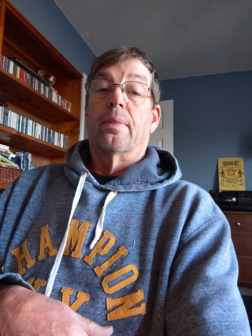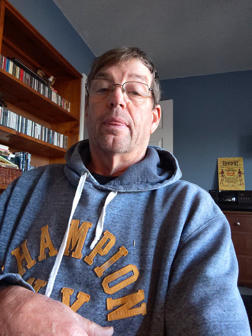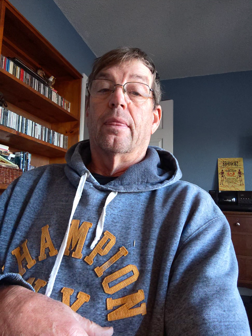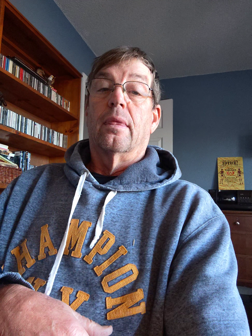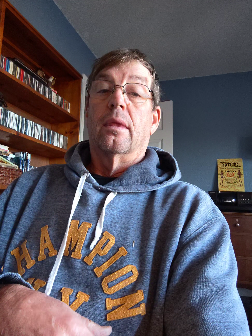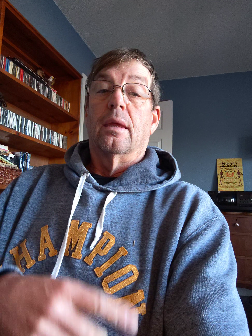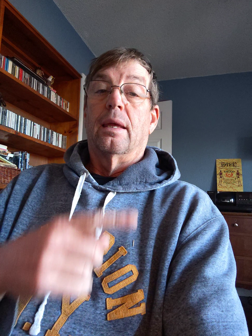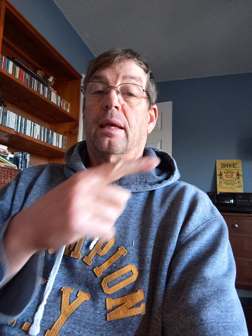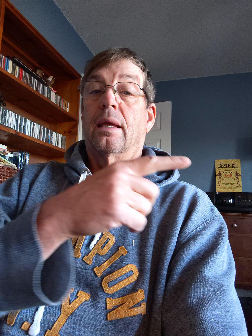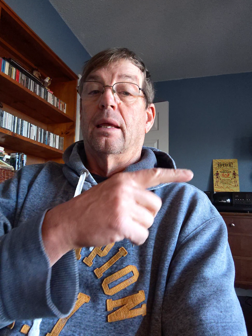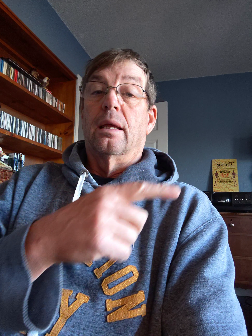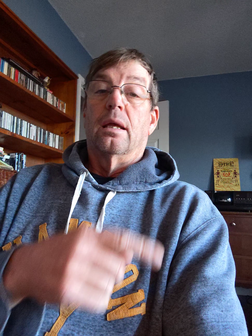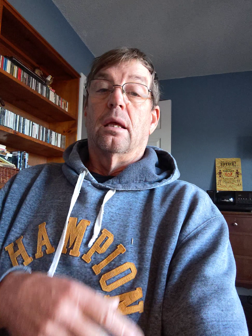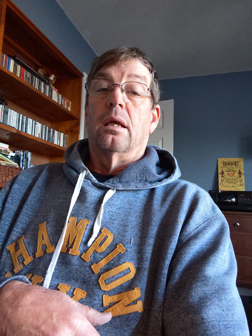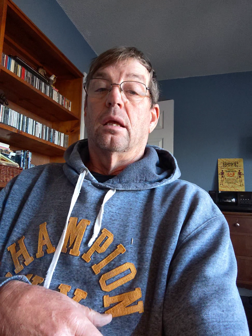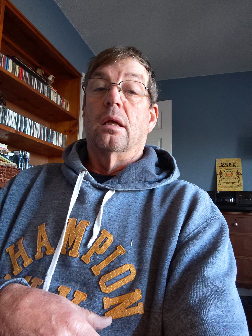he/she/it